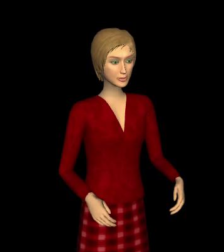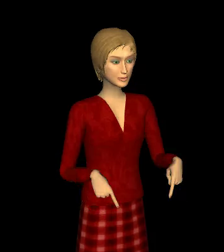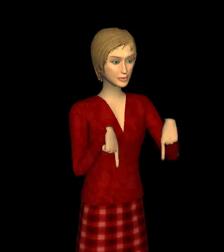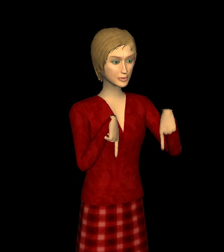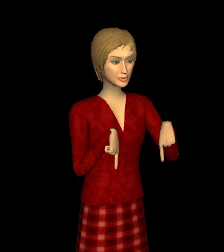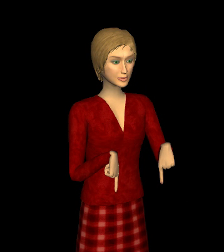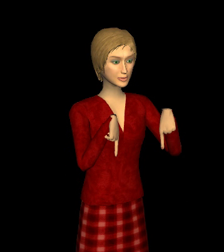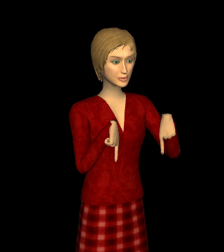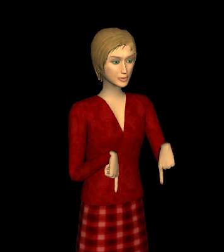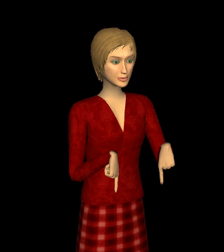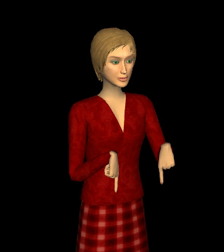وزير